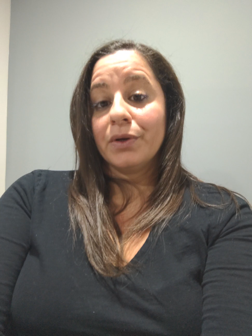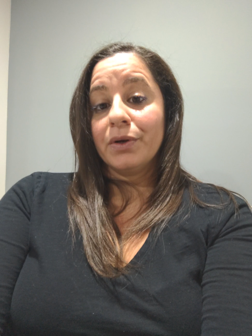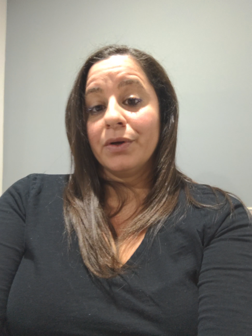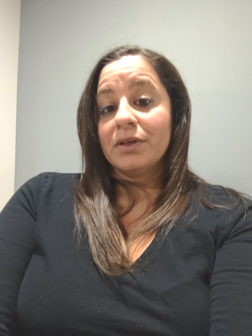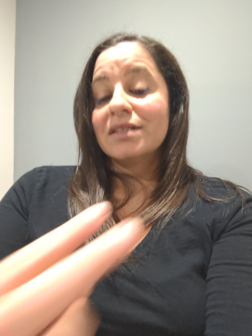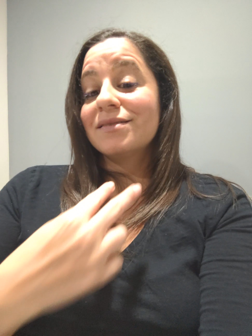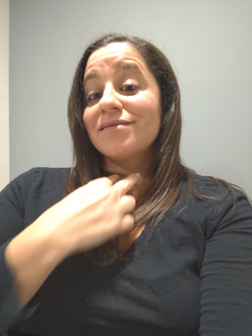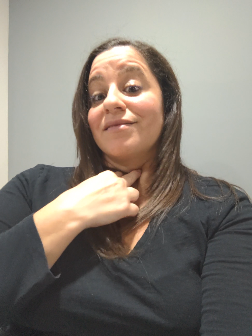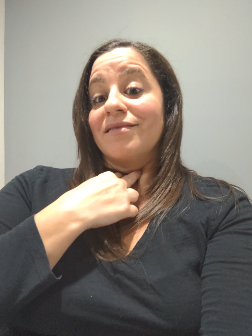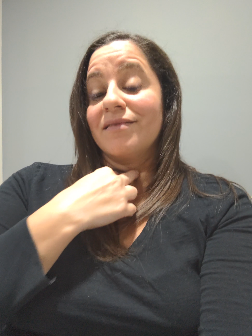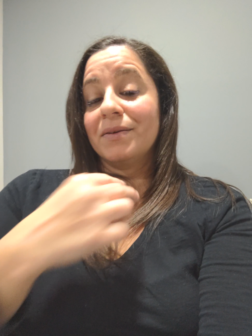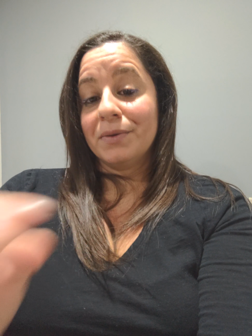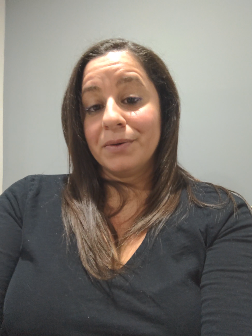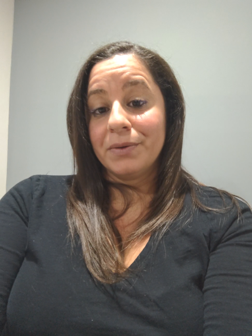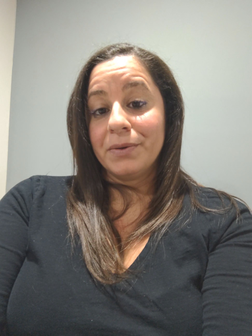stuck